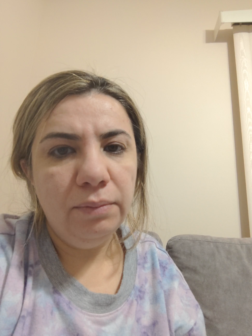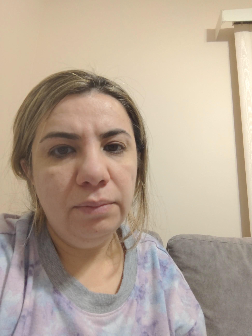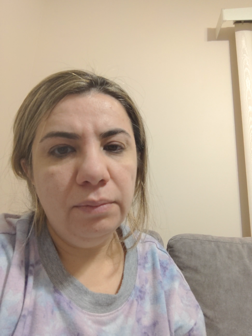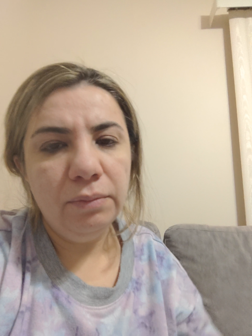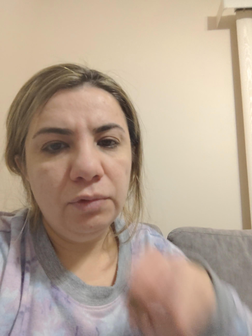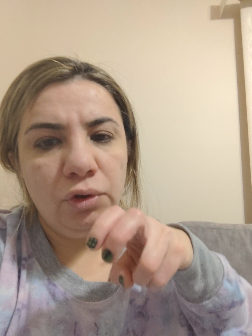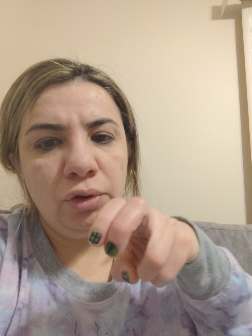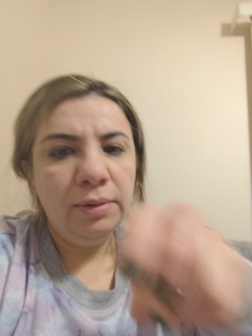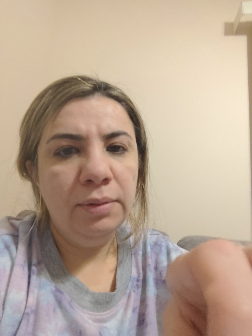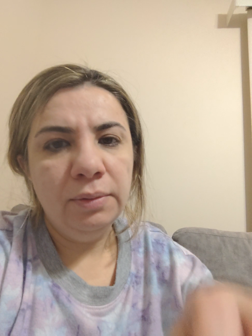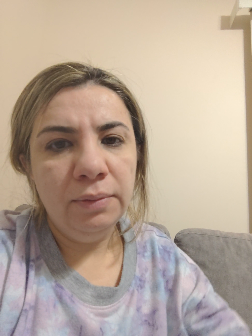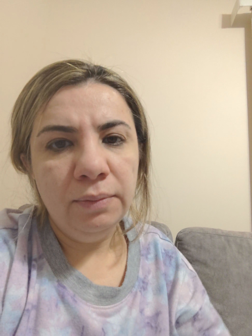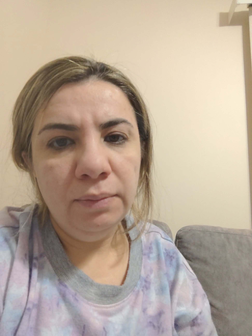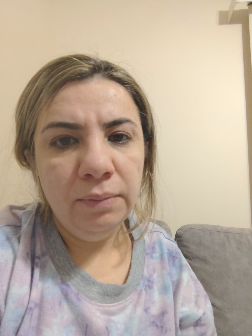ride